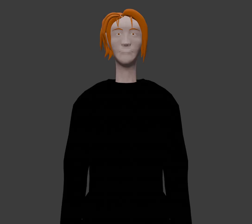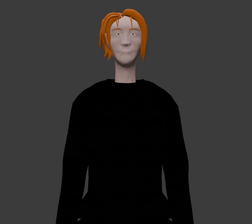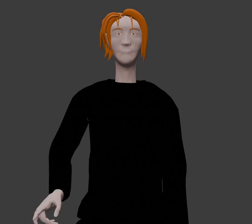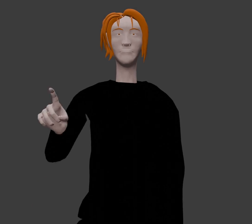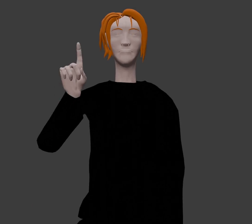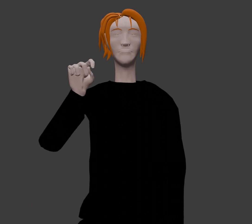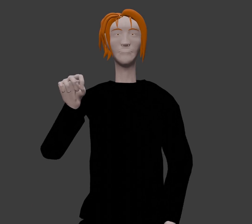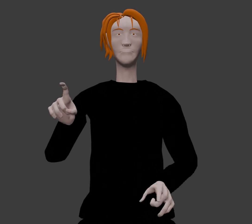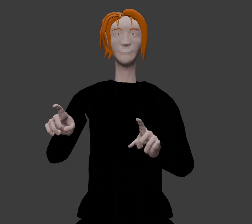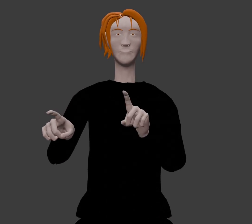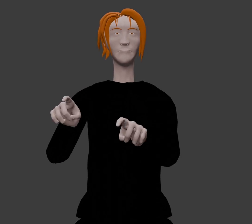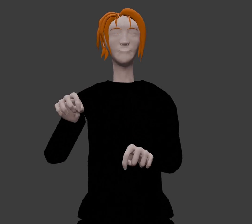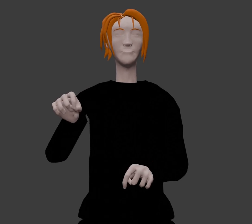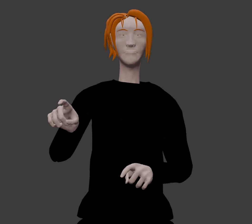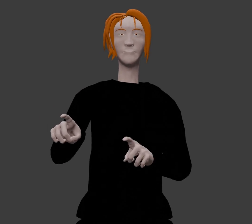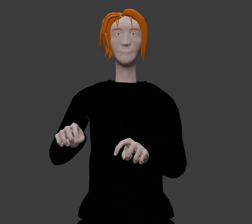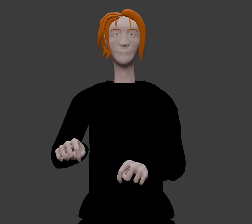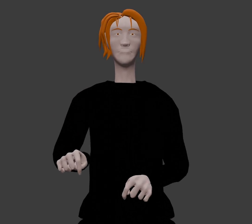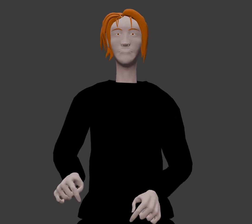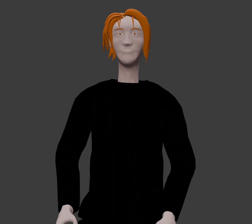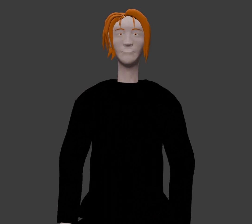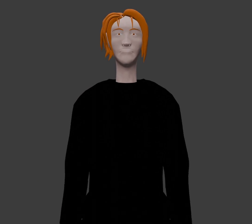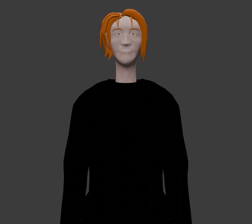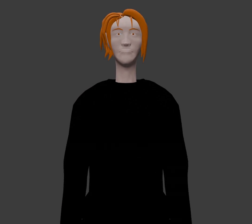Barrage (Question)